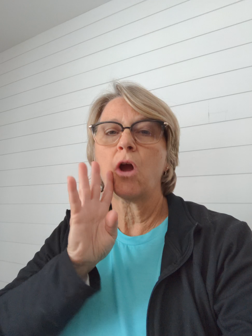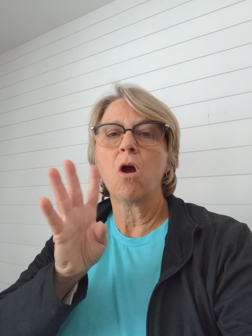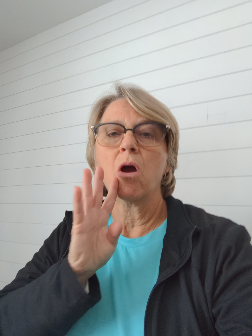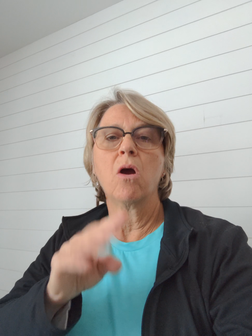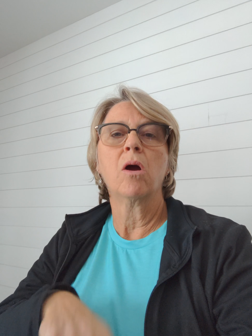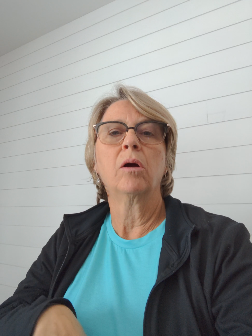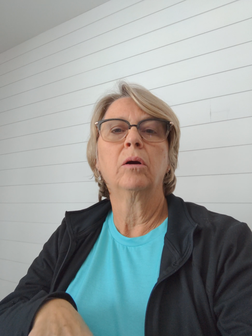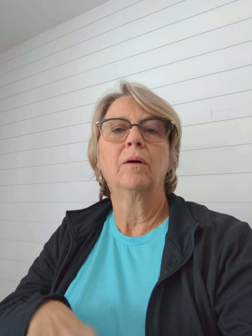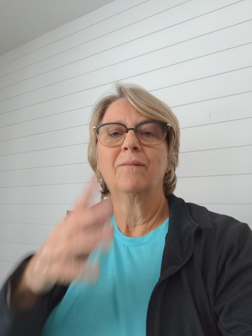talk